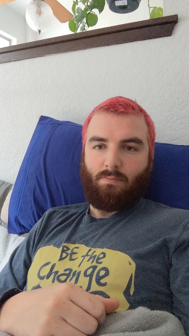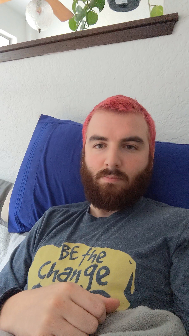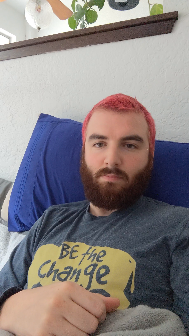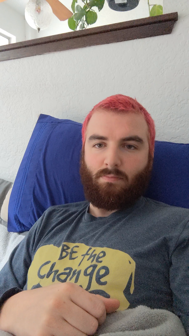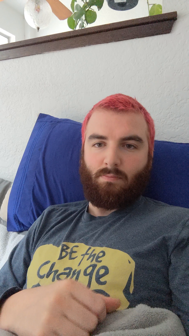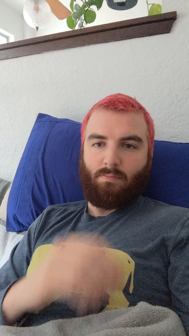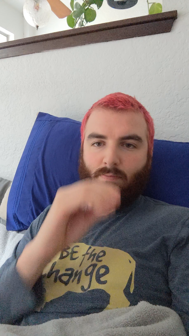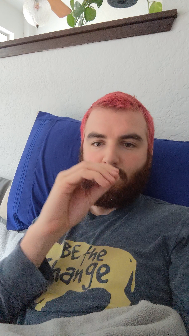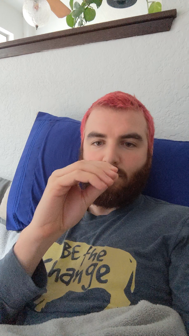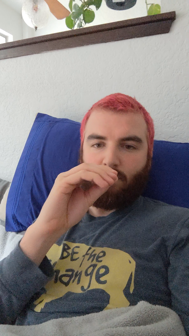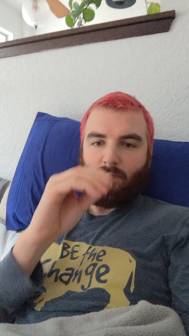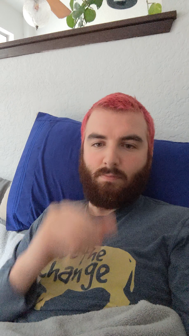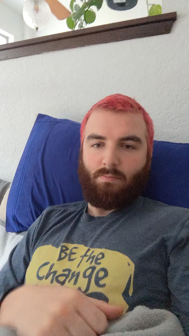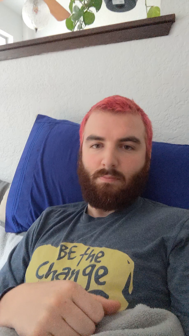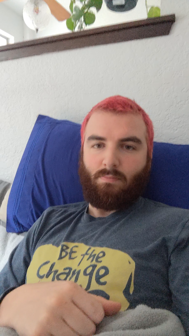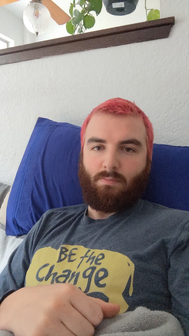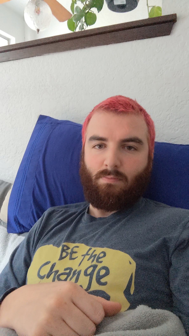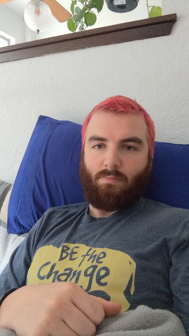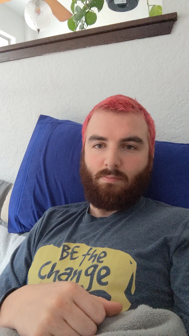fix